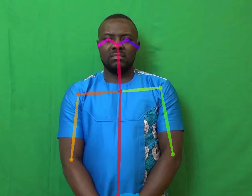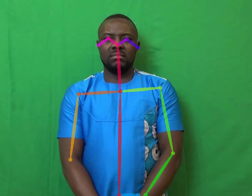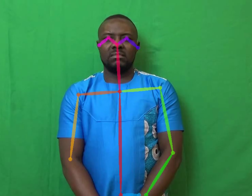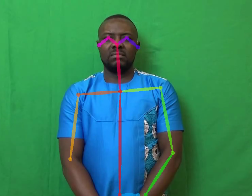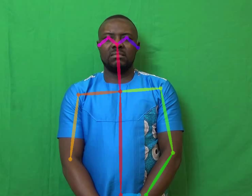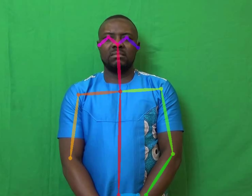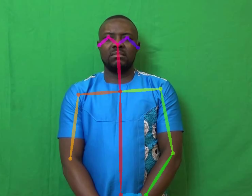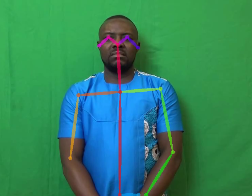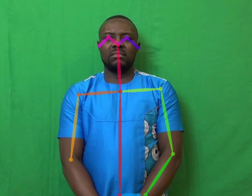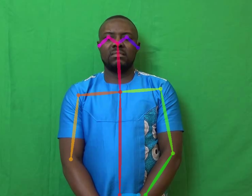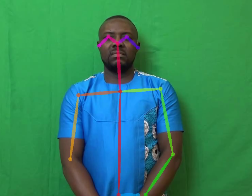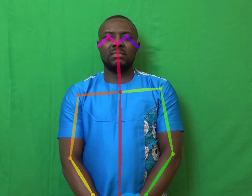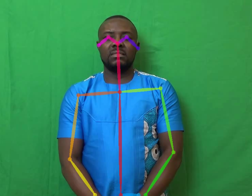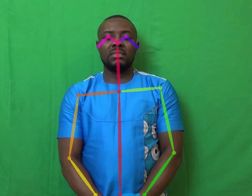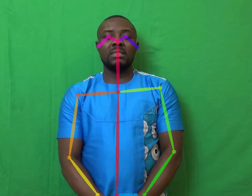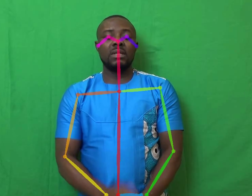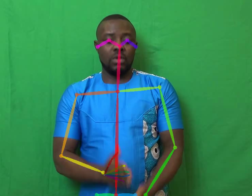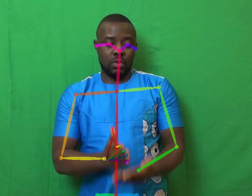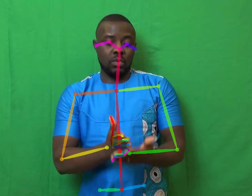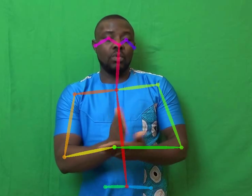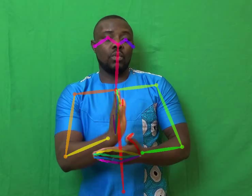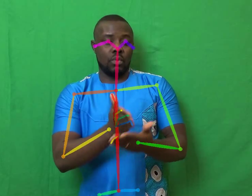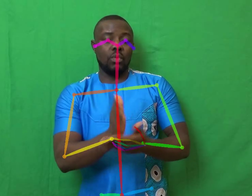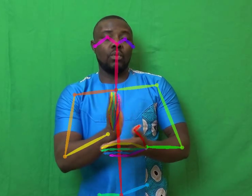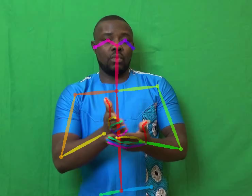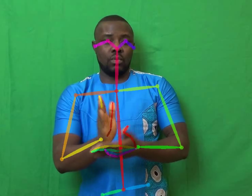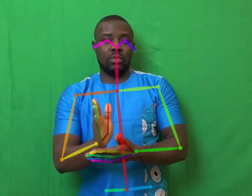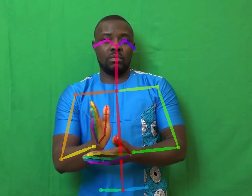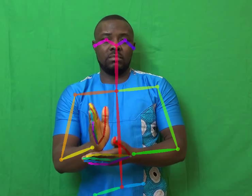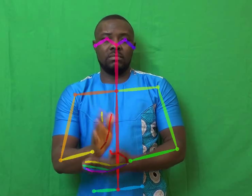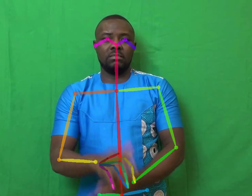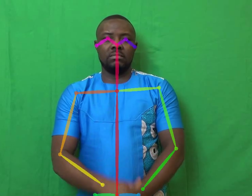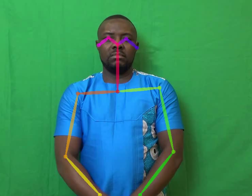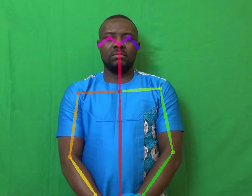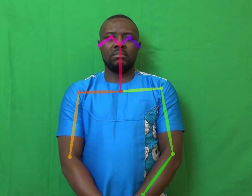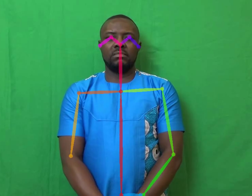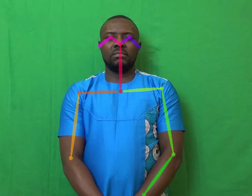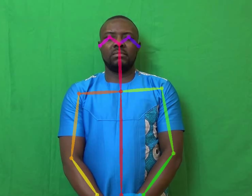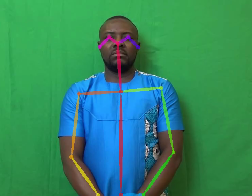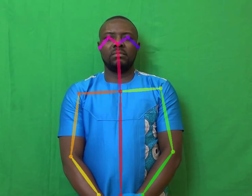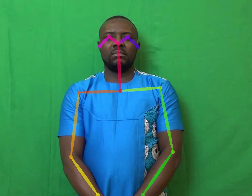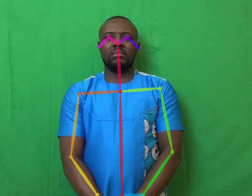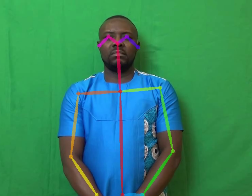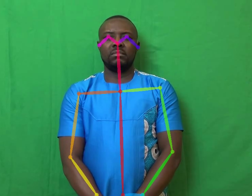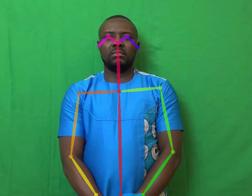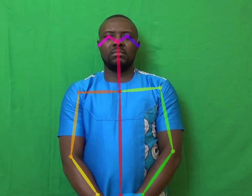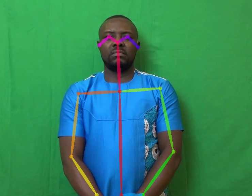right (legal)